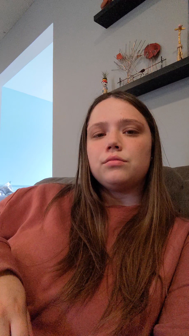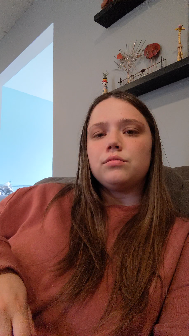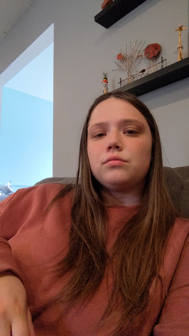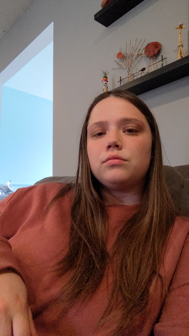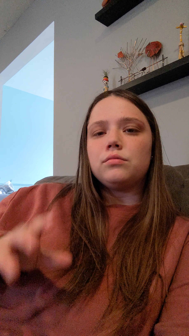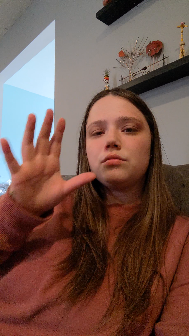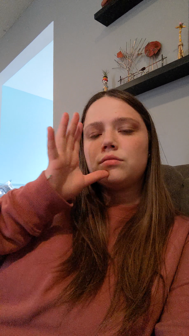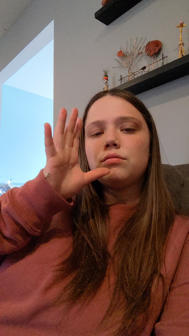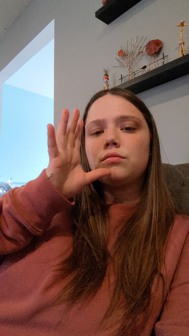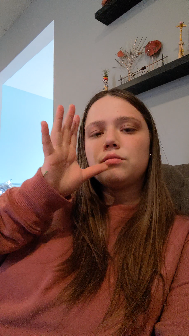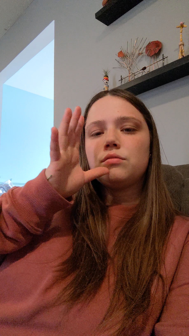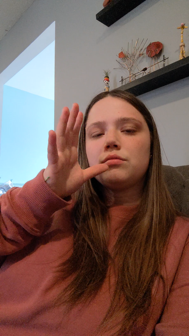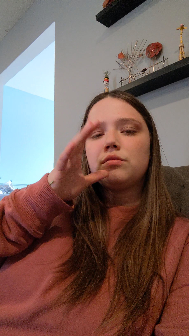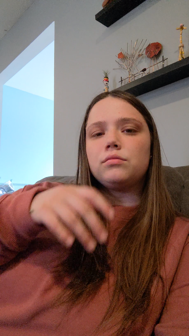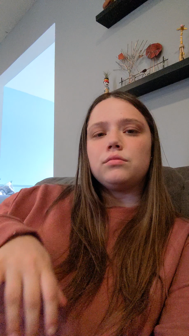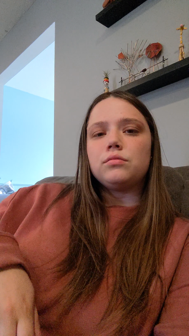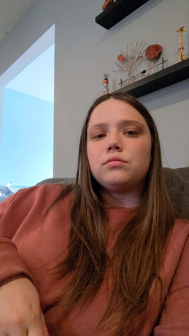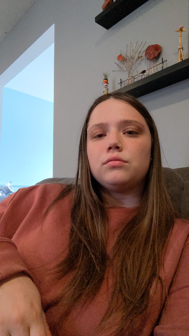mommy